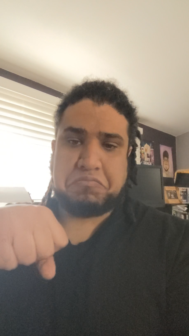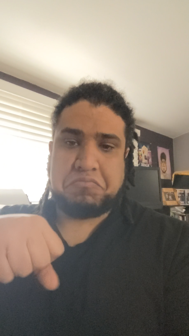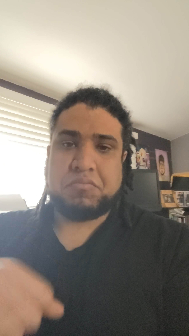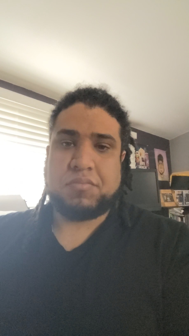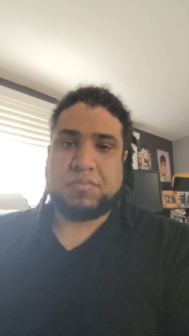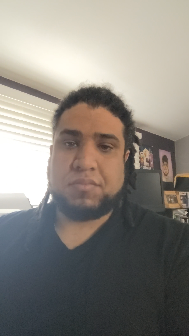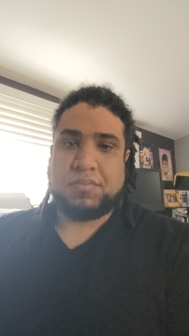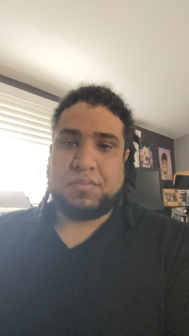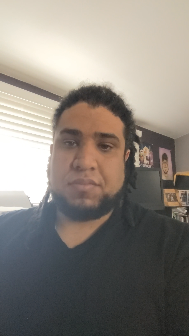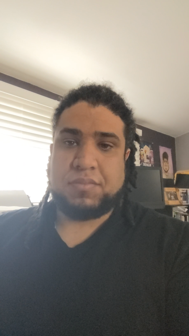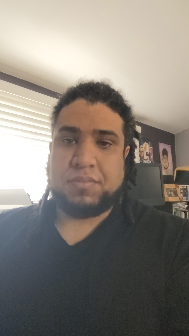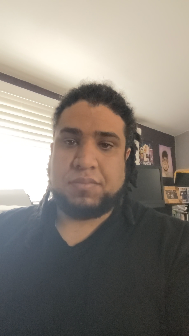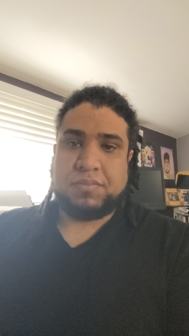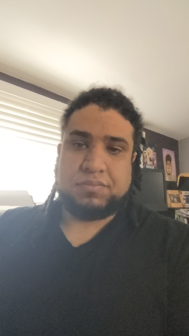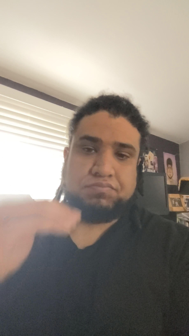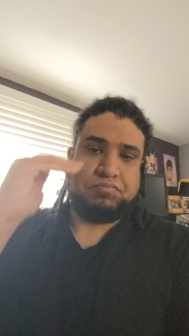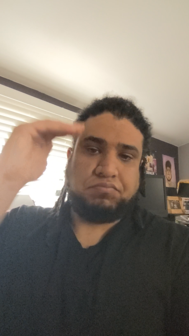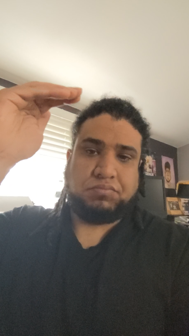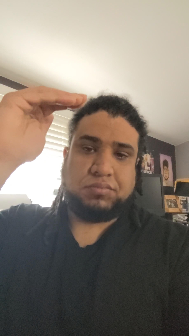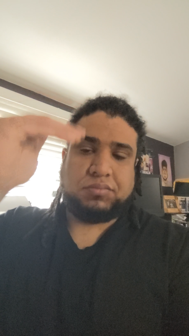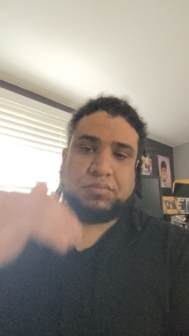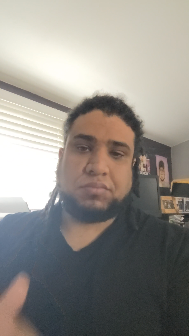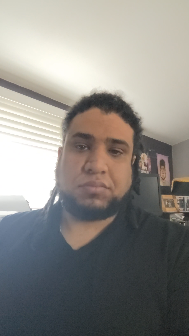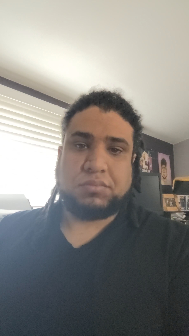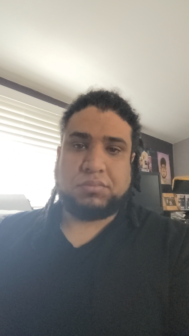big